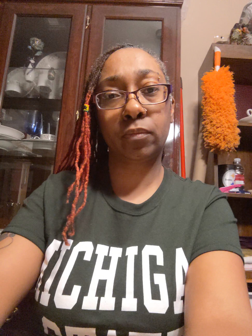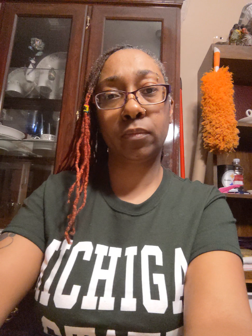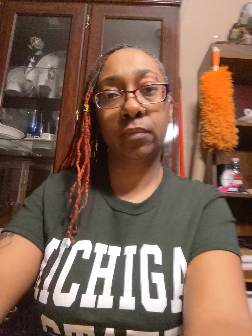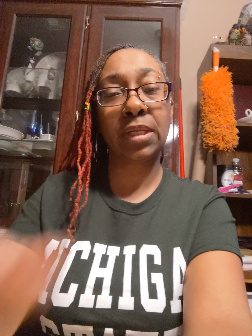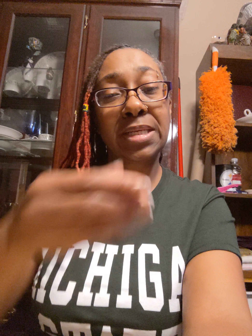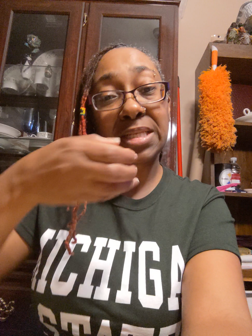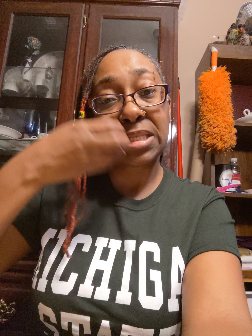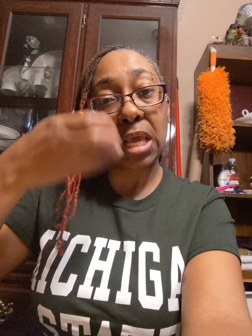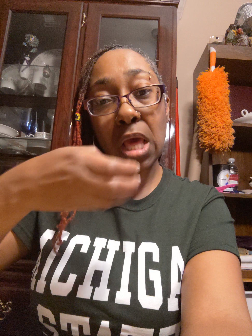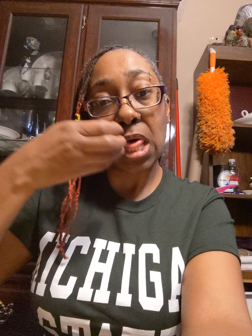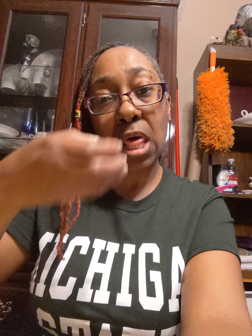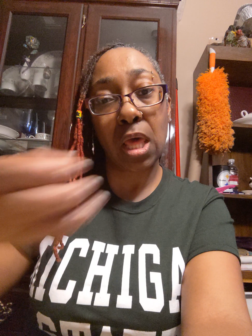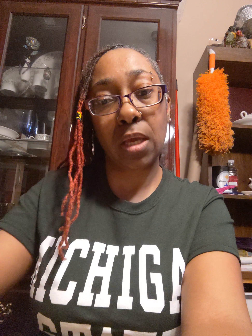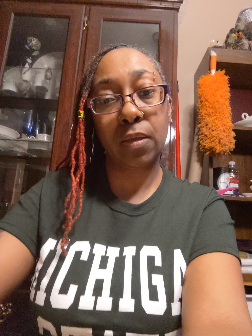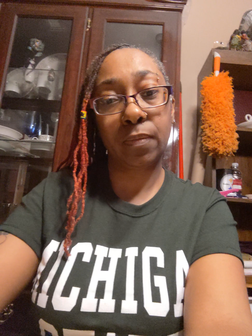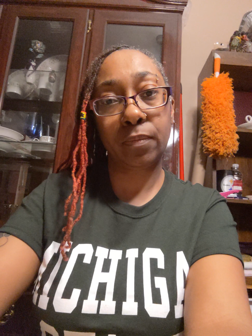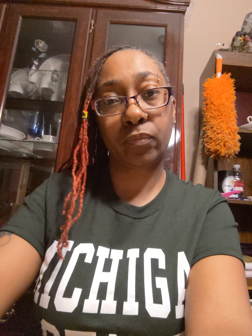cereal